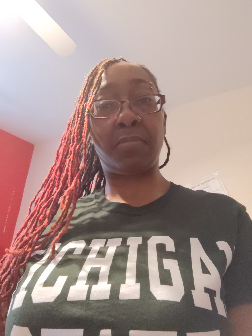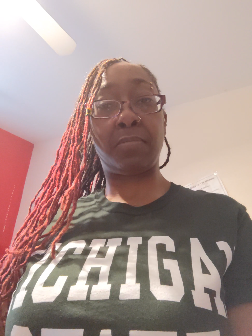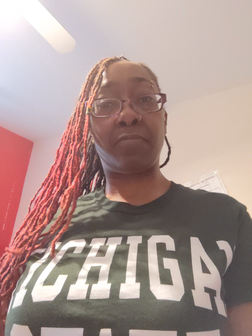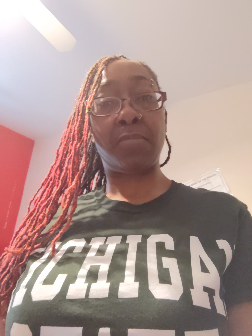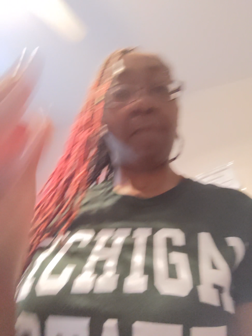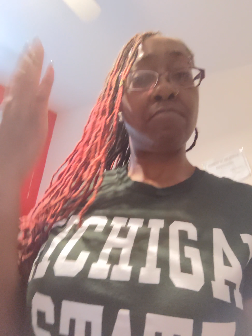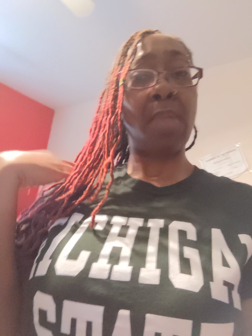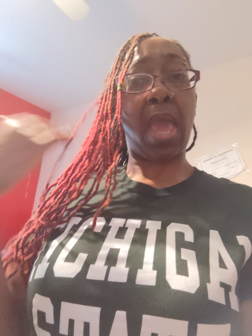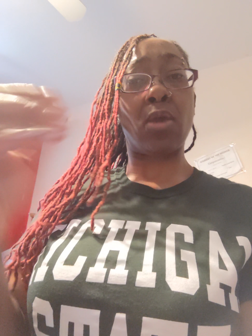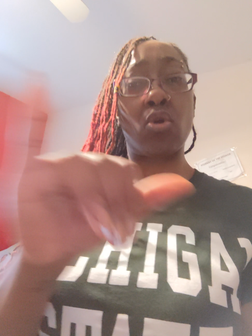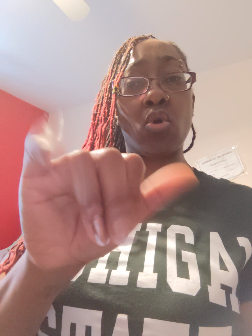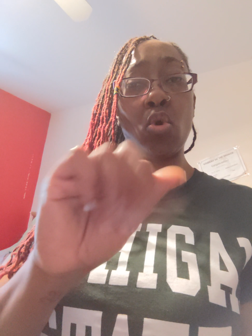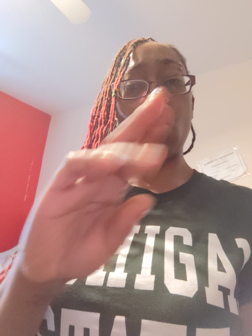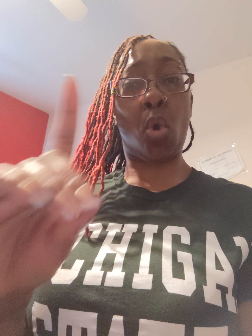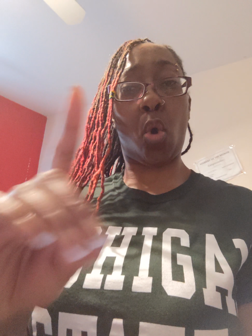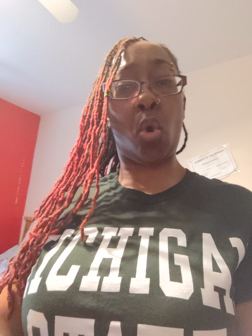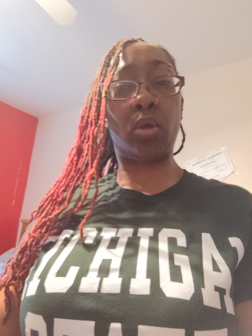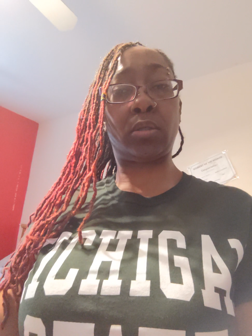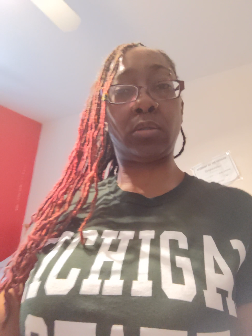backyard